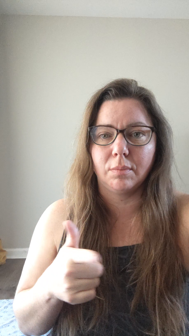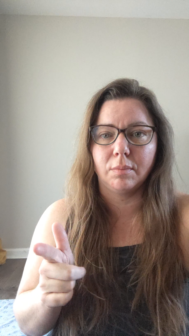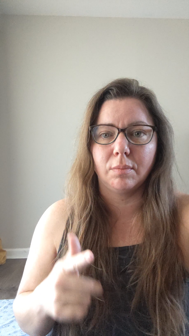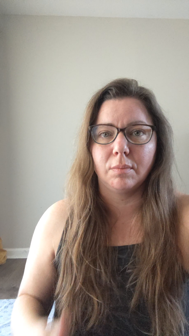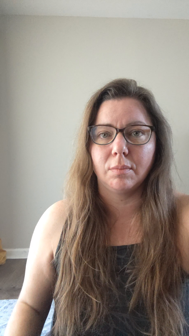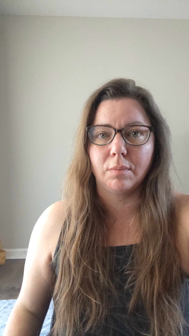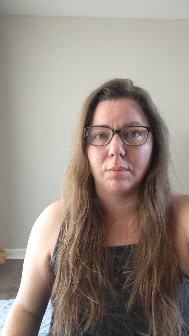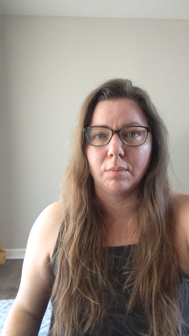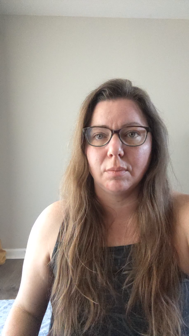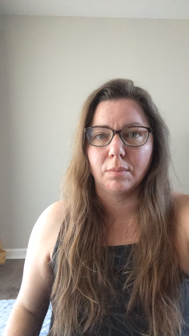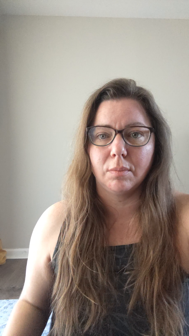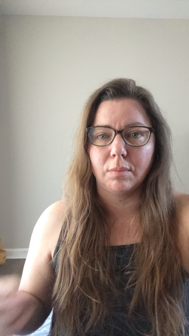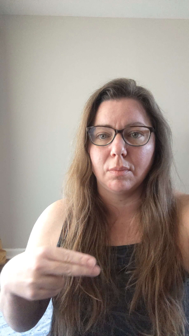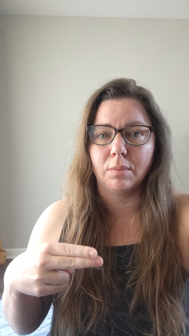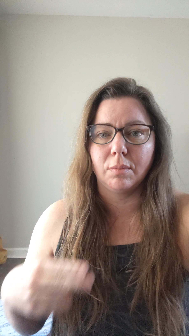belt